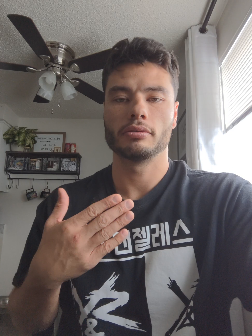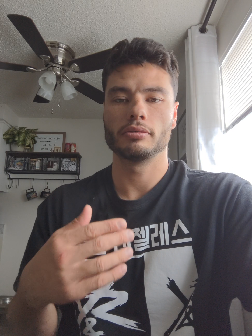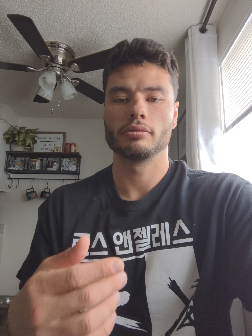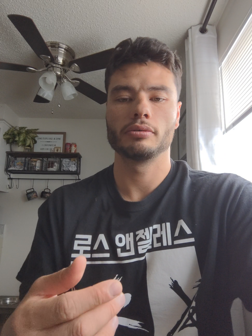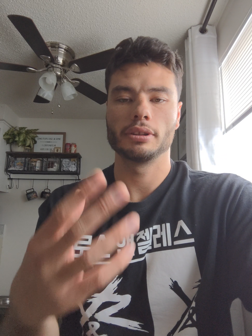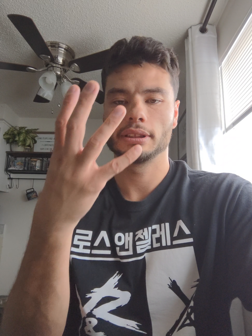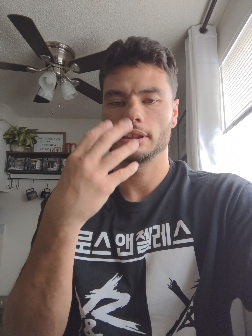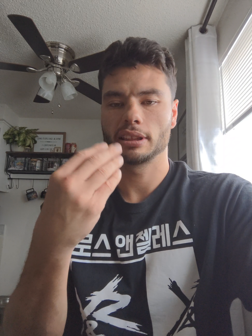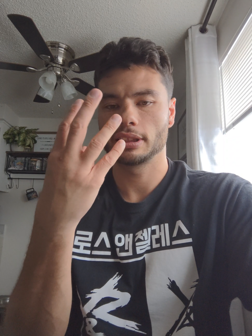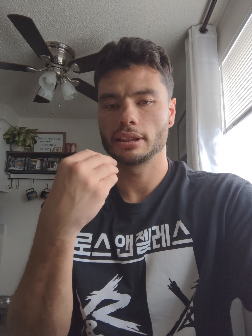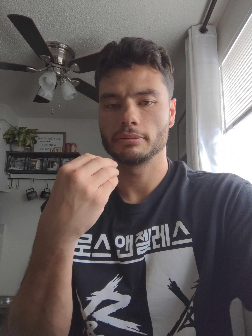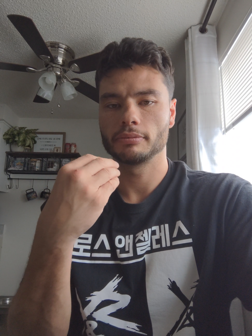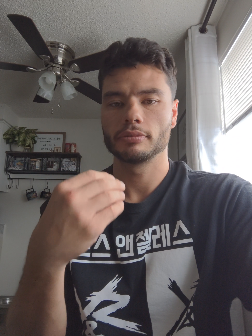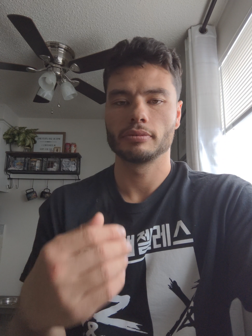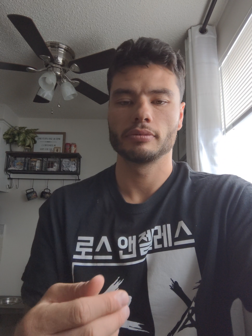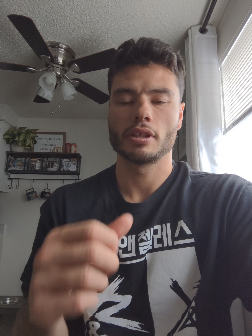sleepy